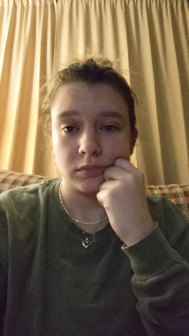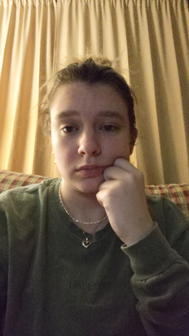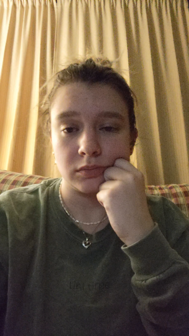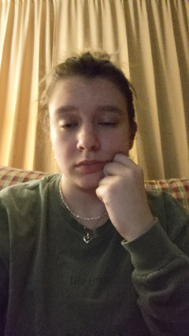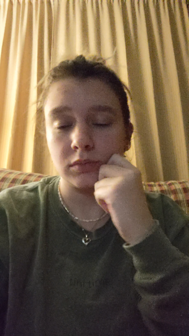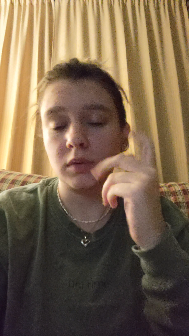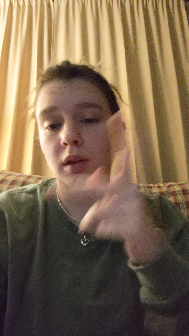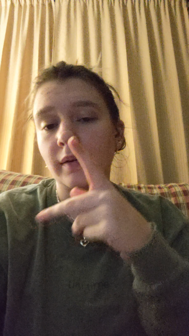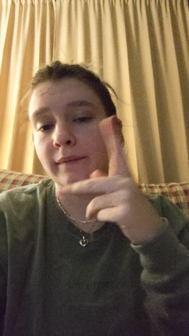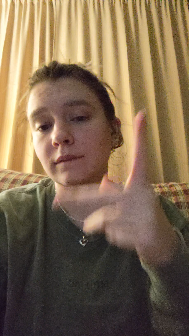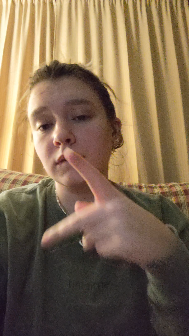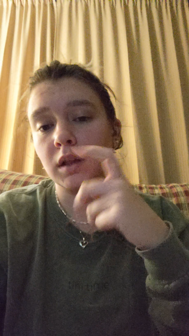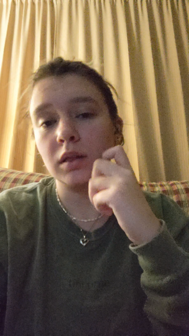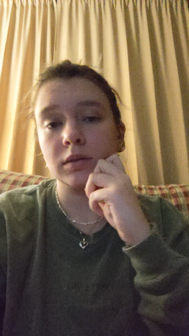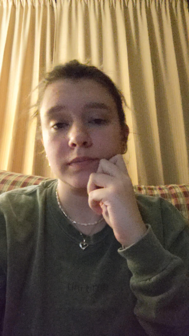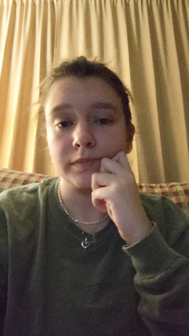careful